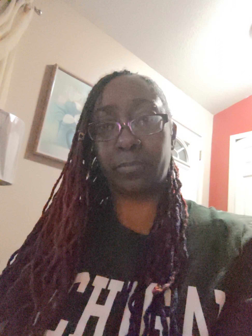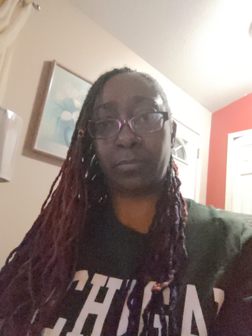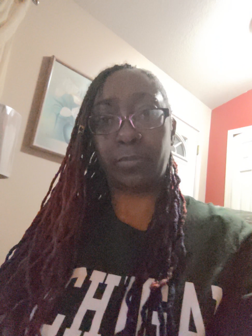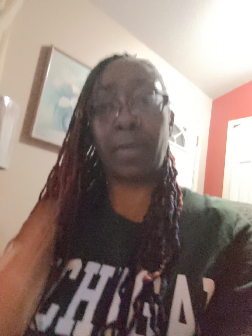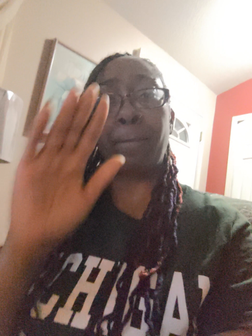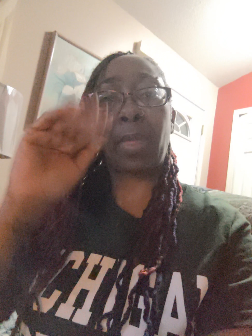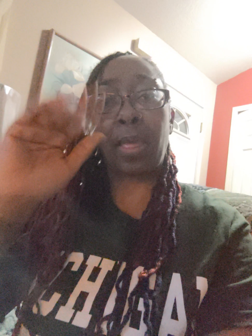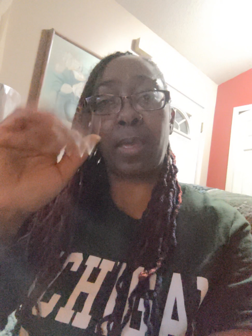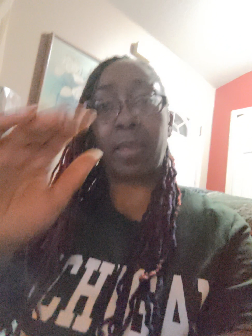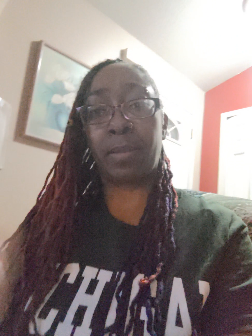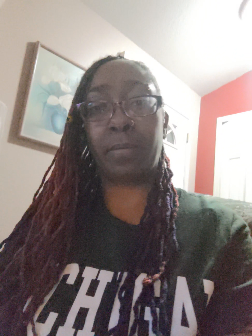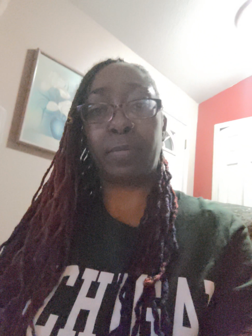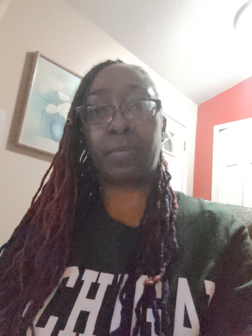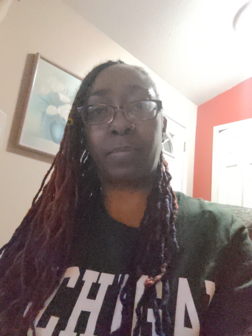bye